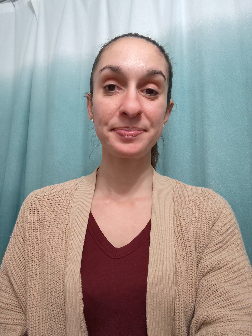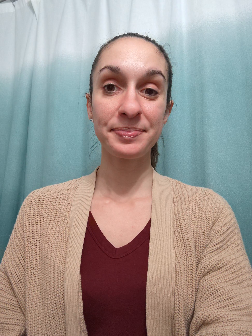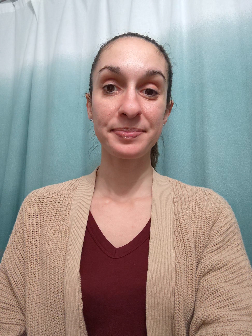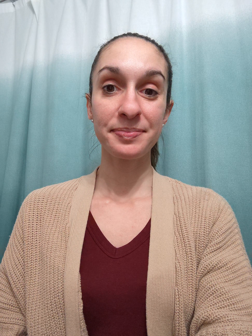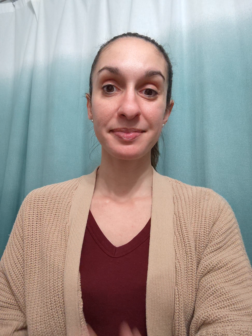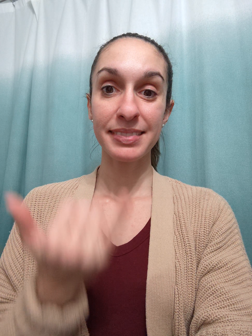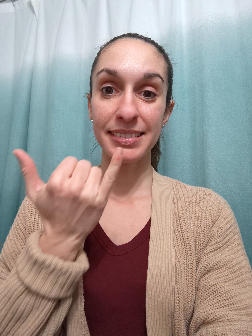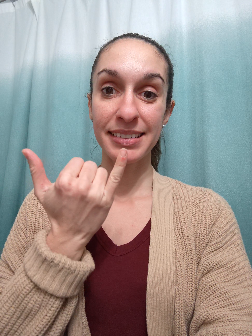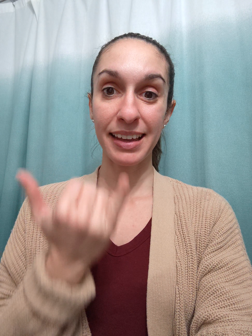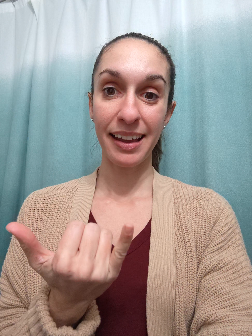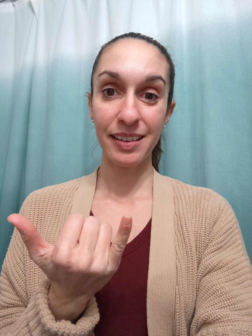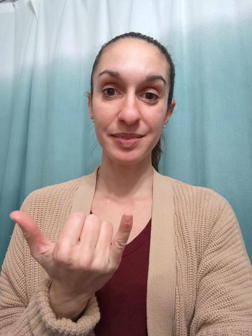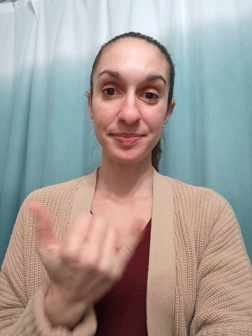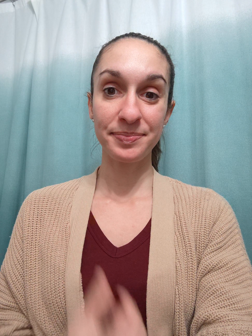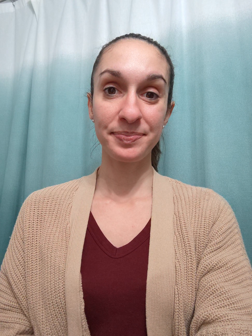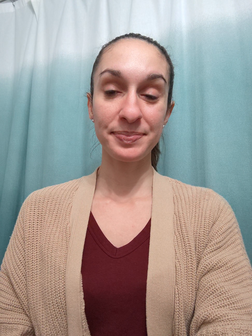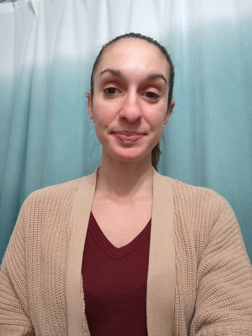now